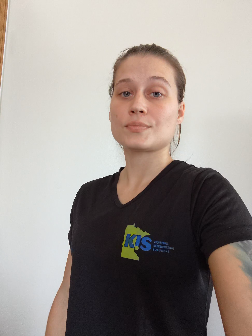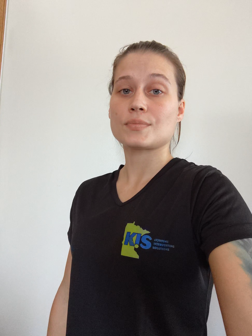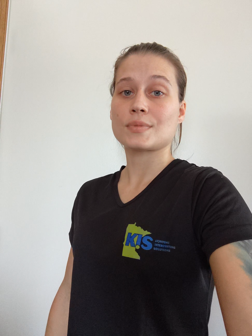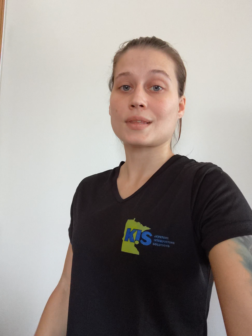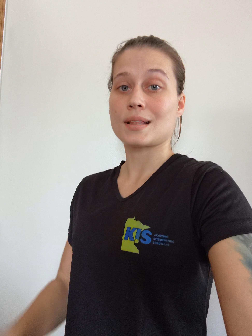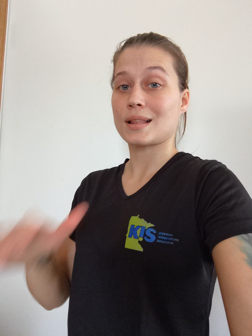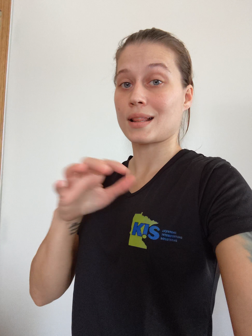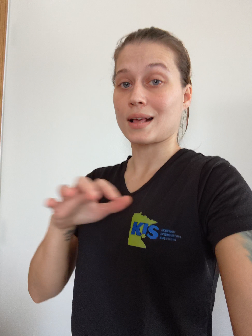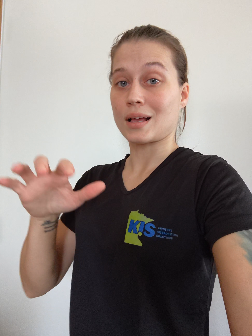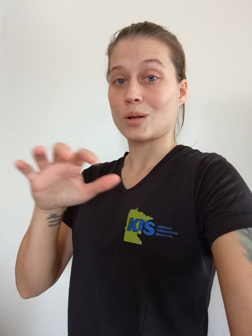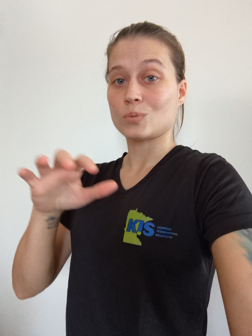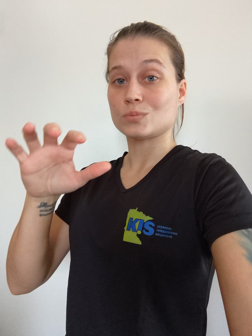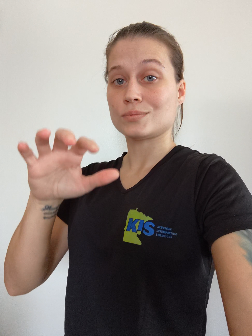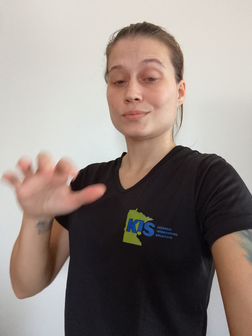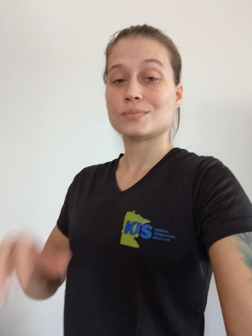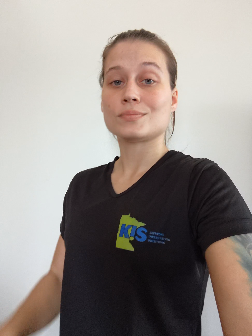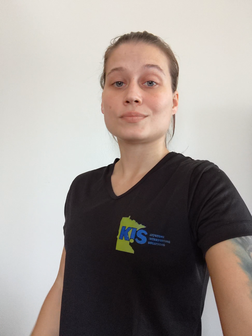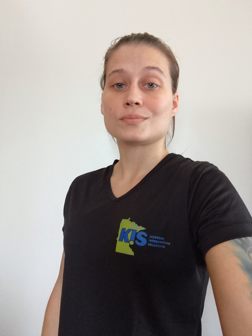cloud